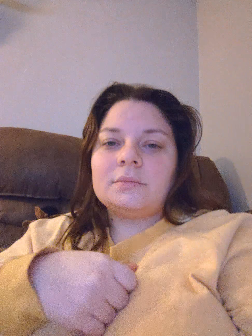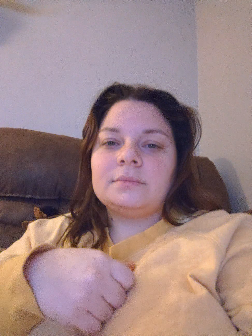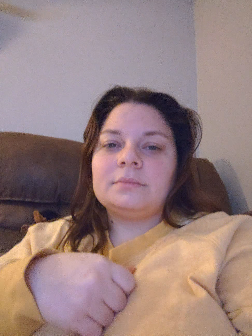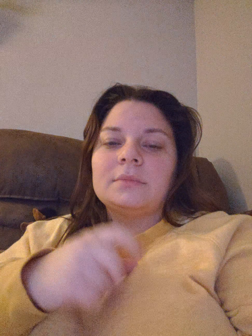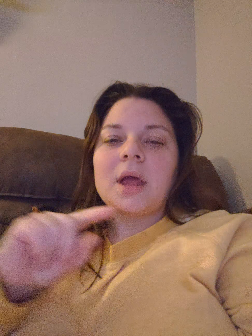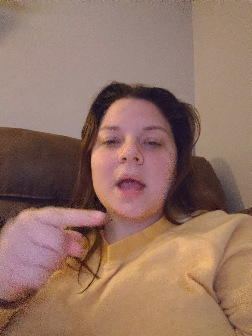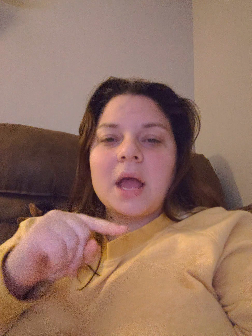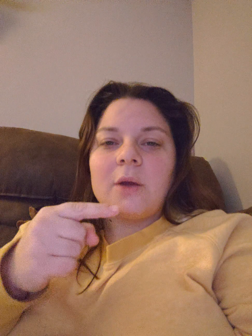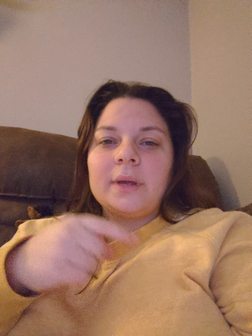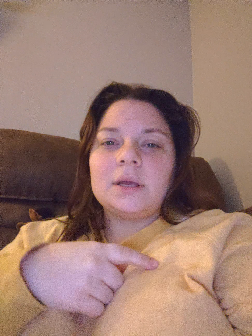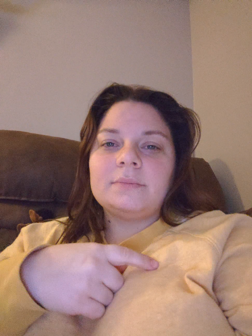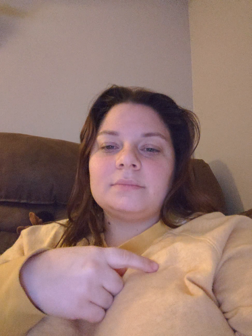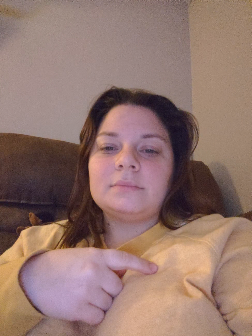owie